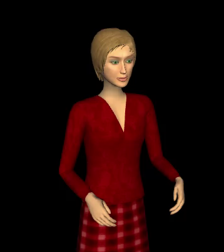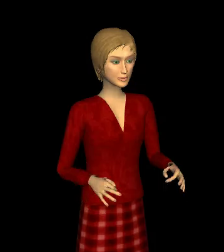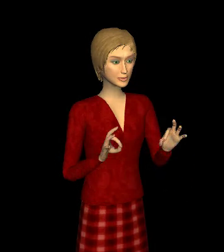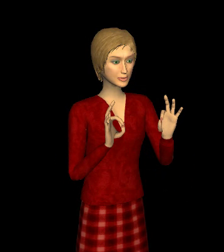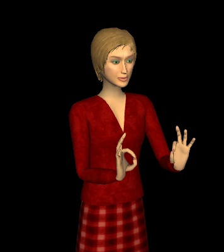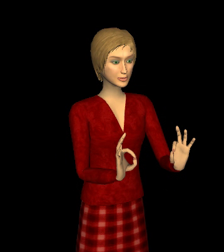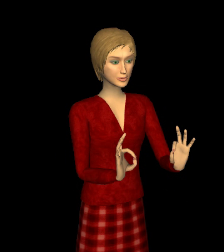فقط